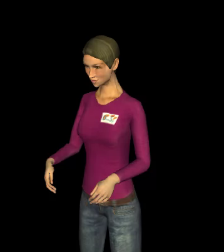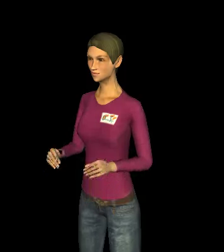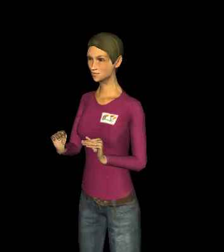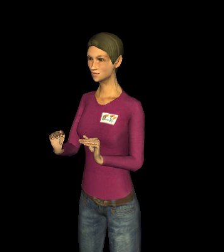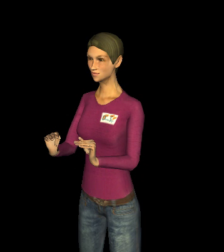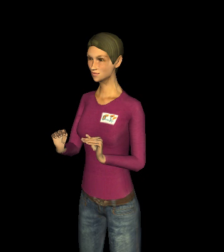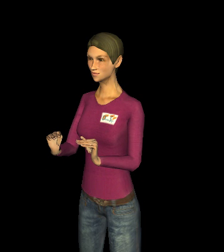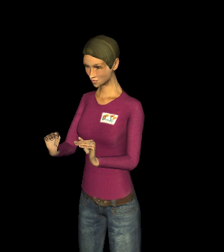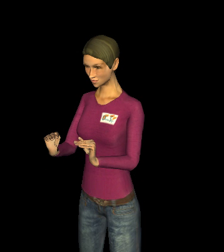يتعلم